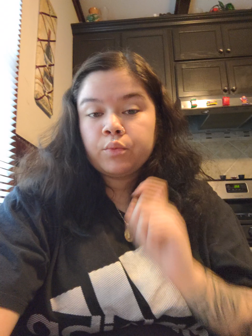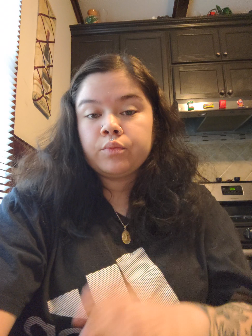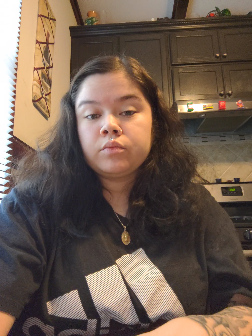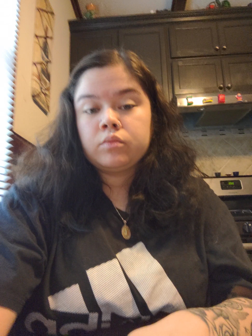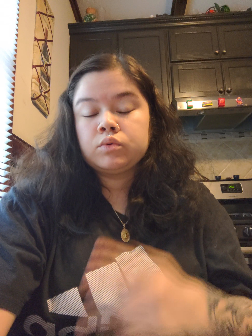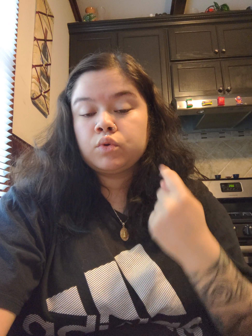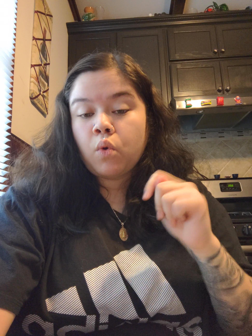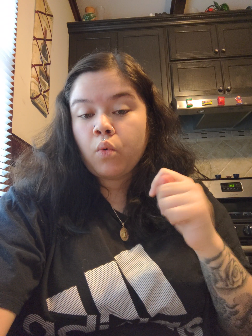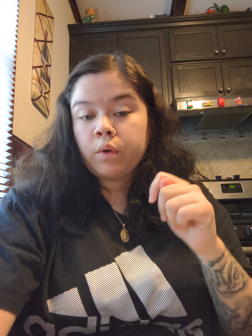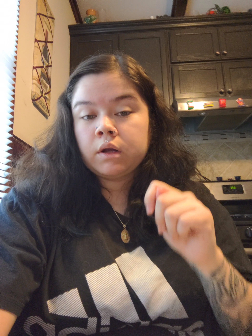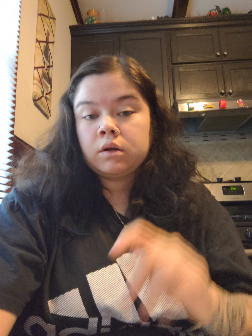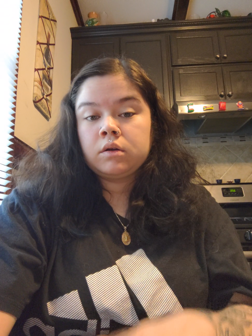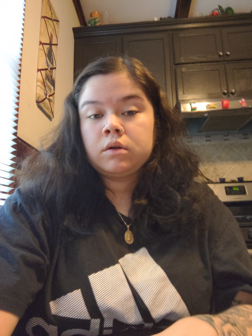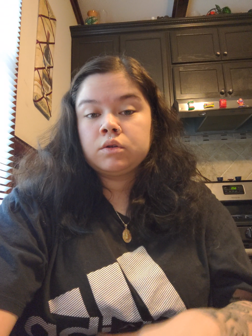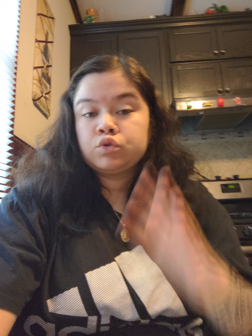toy